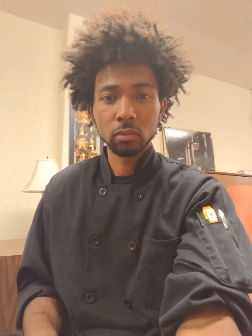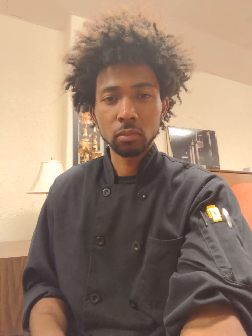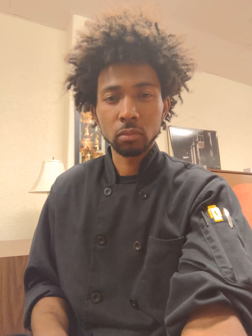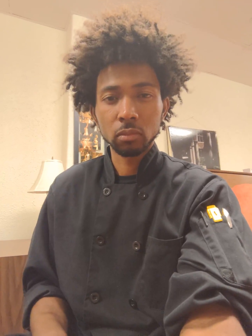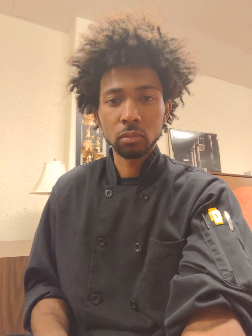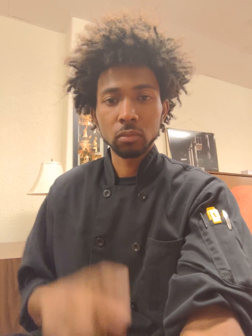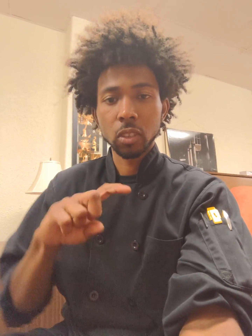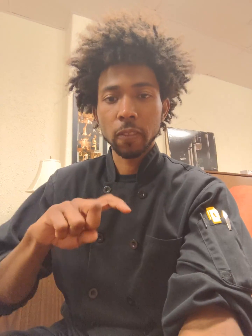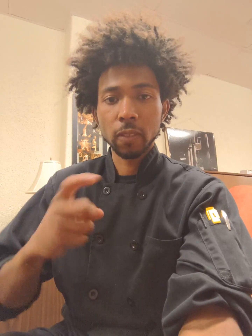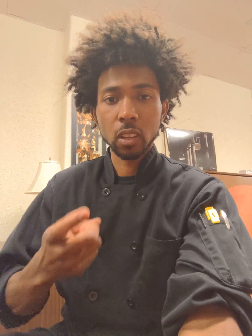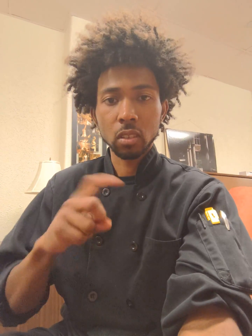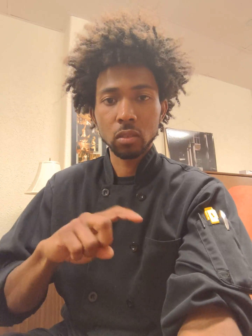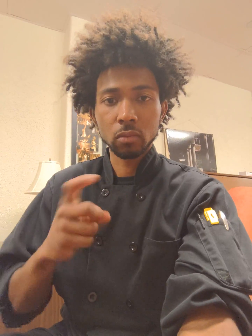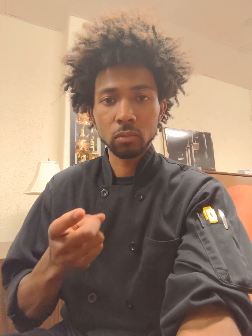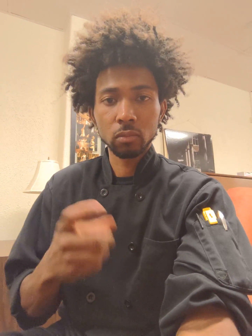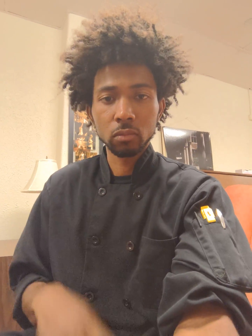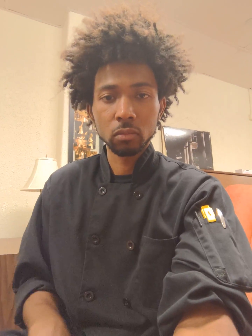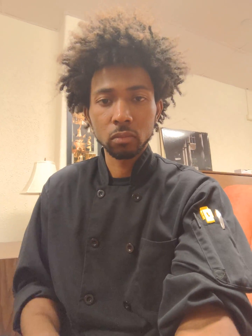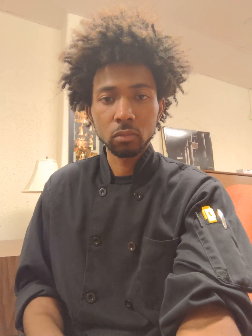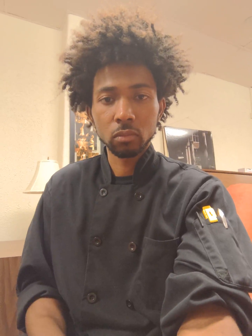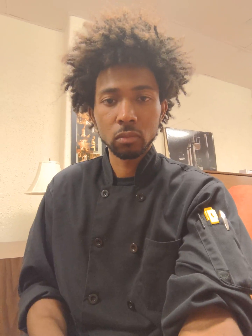friend